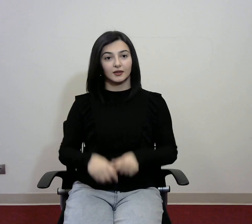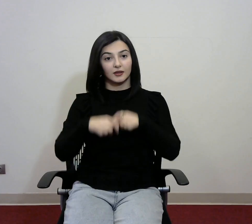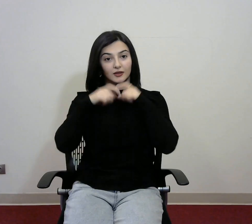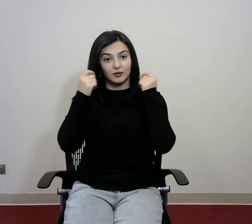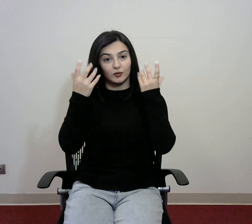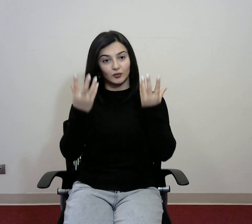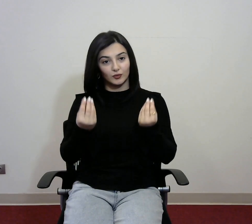ad günü